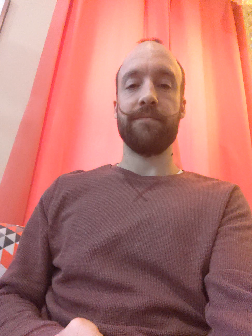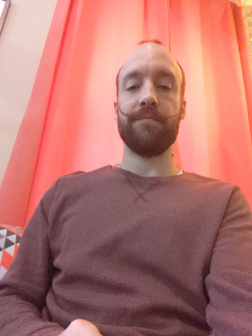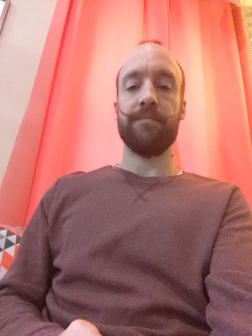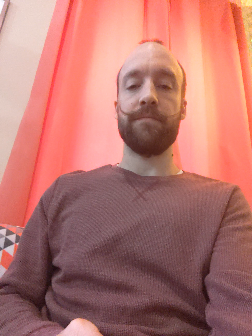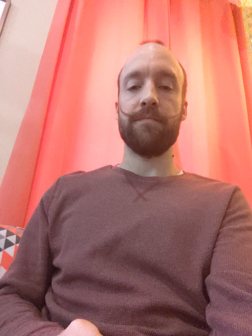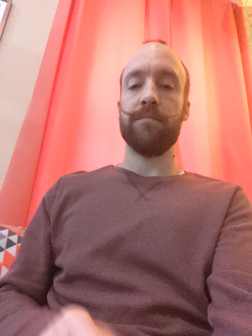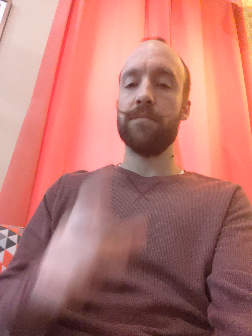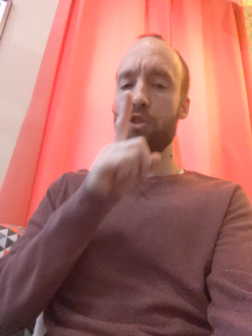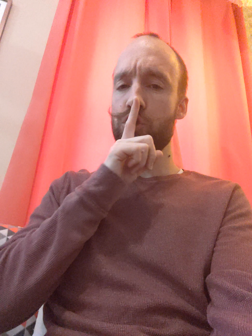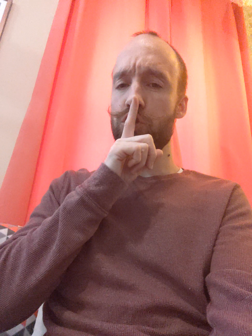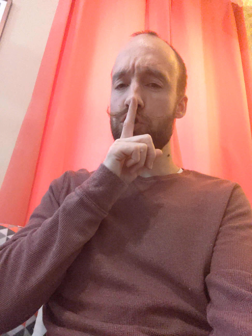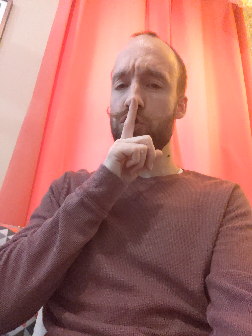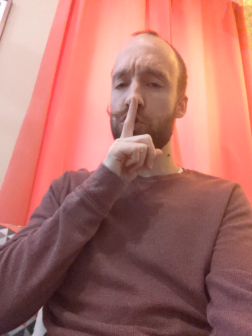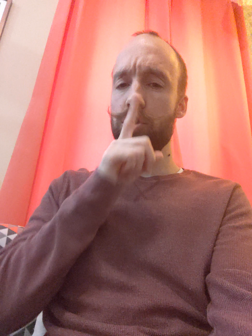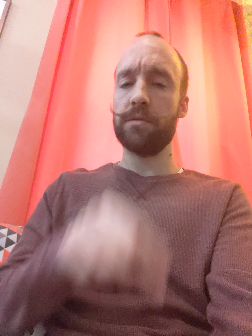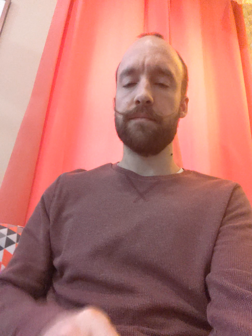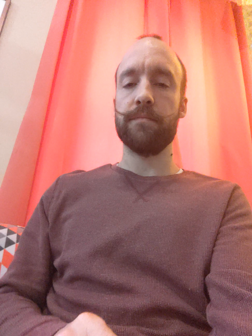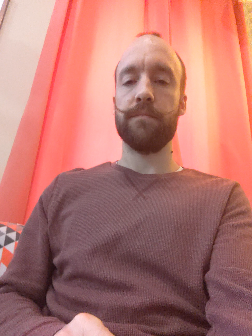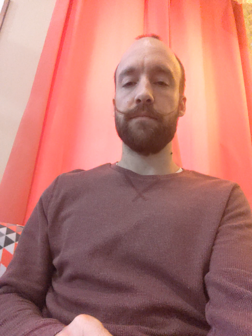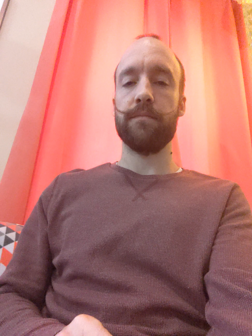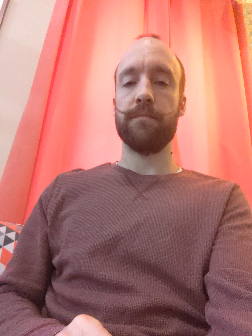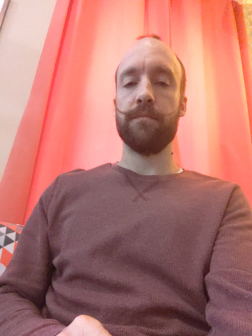shhh